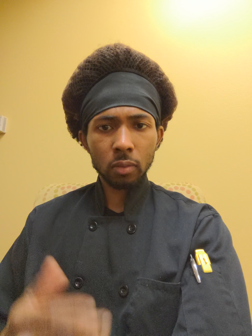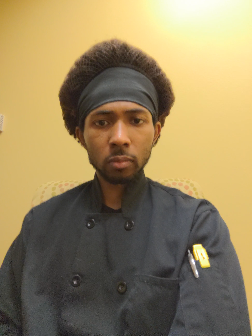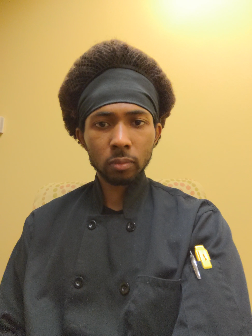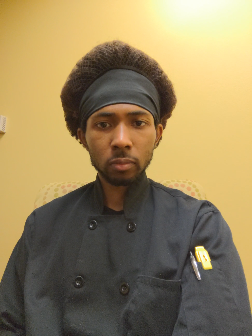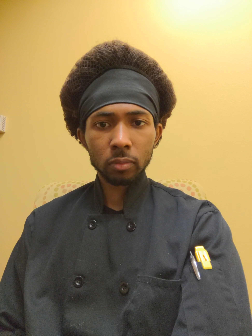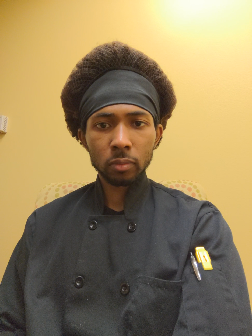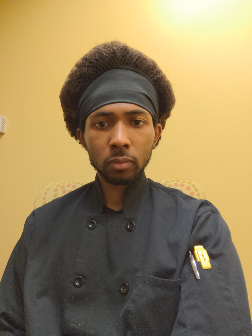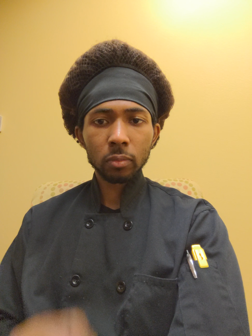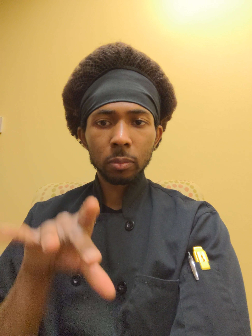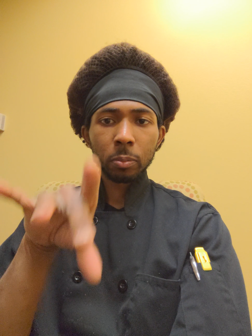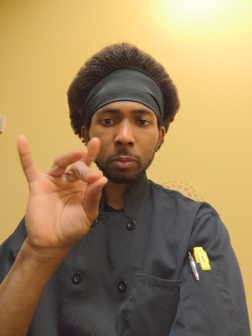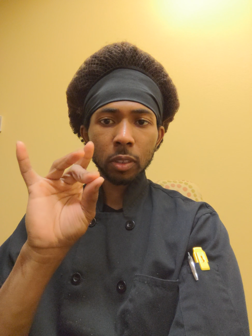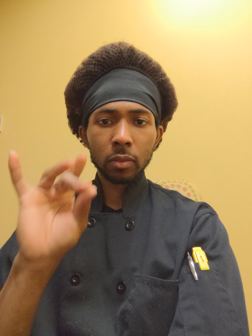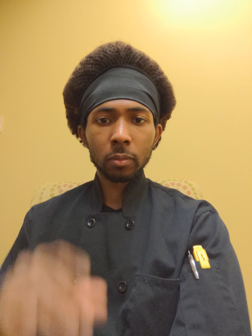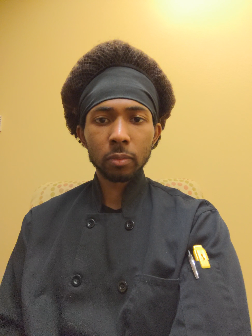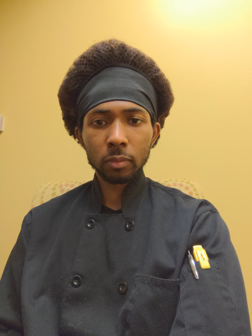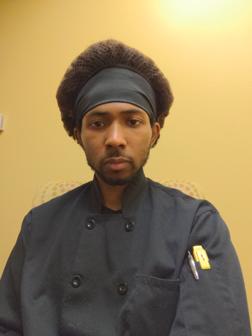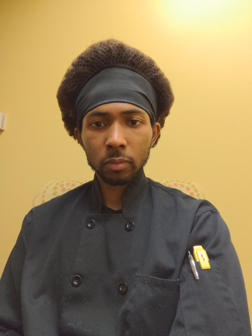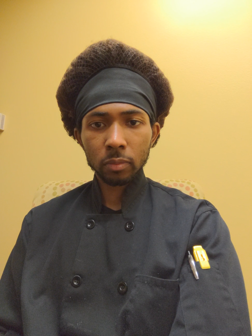pick